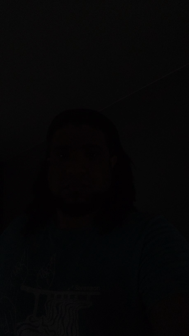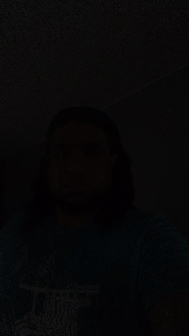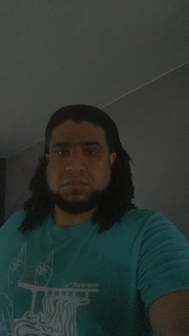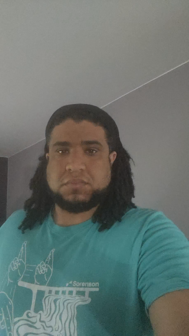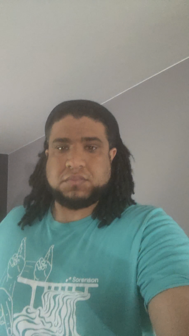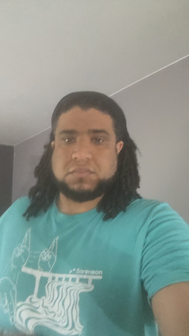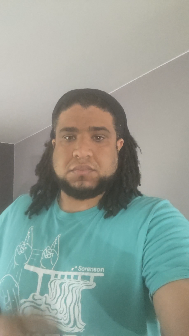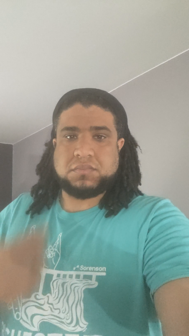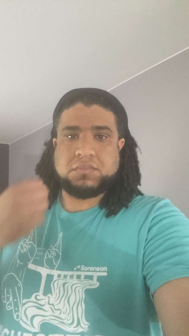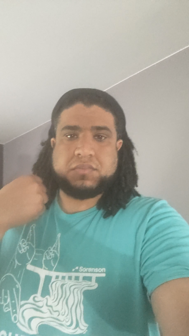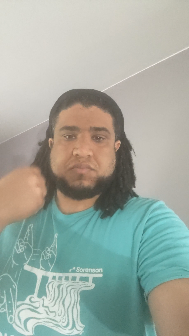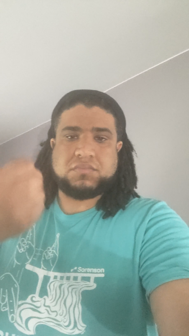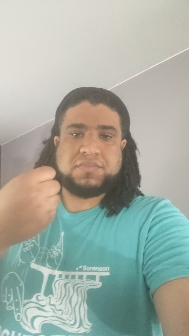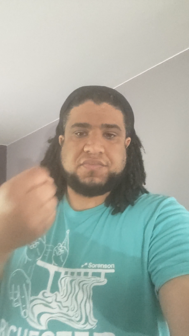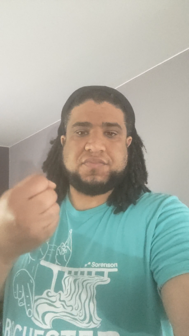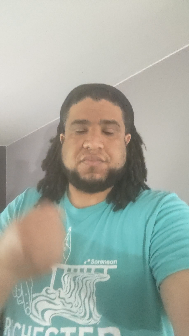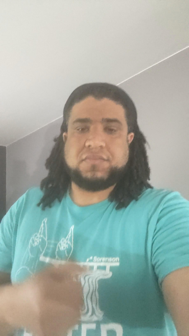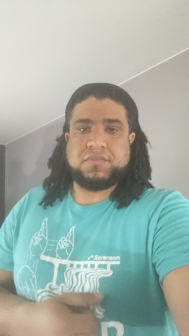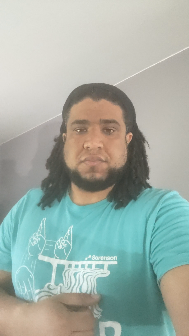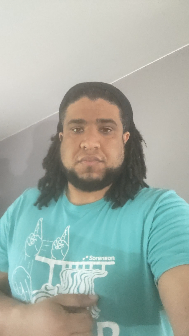drive